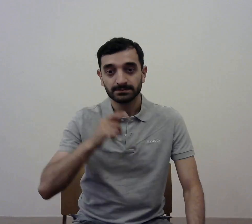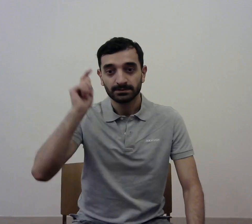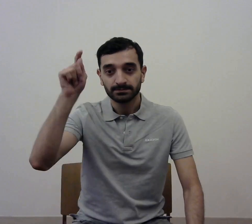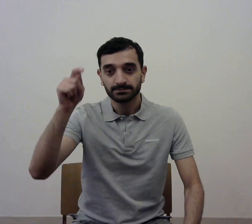ora